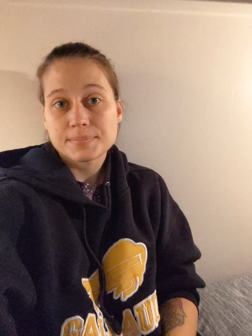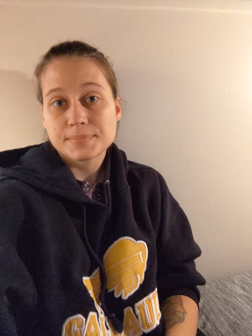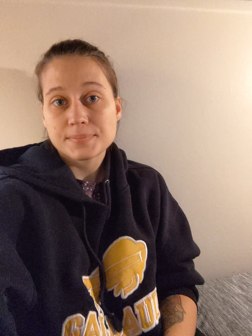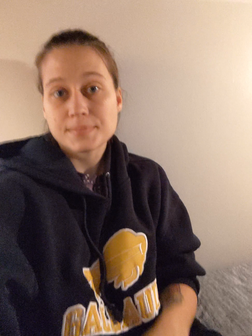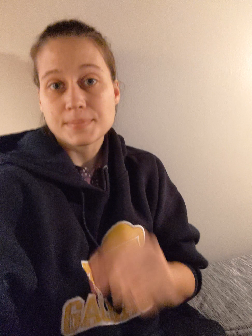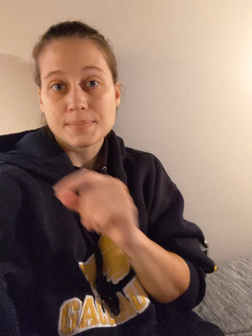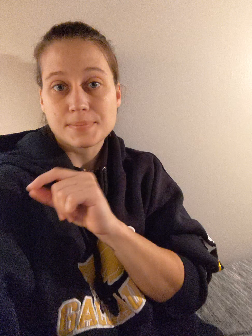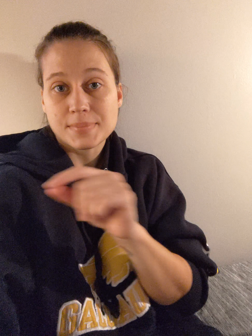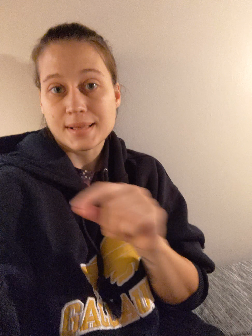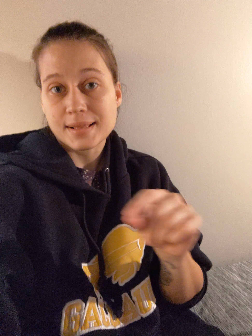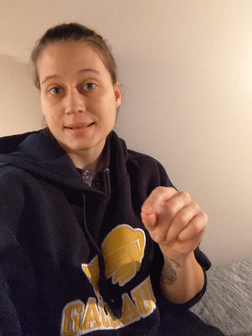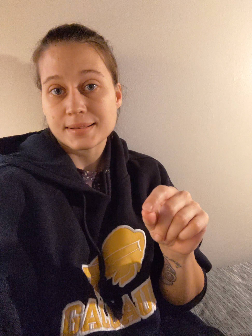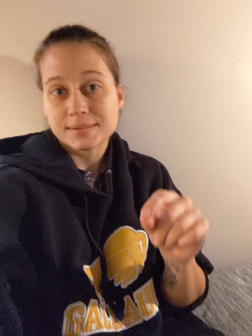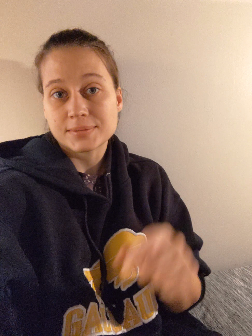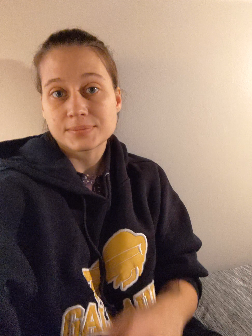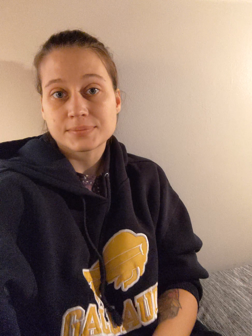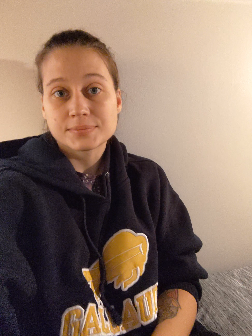pen